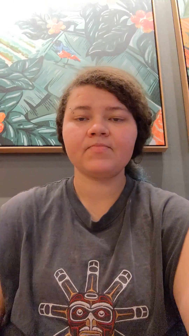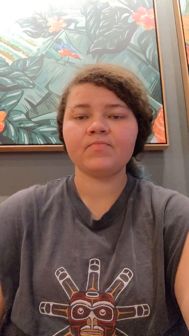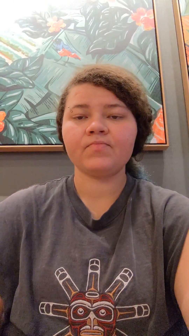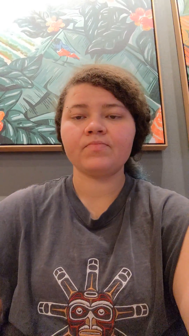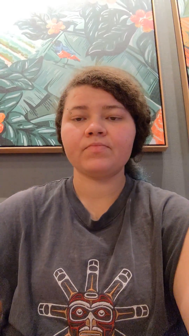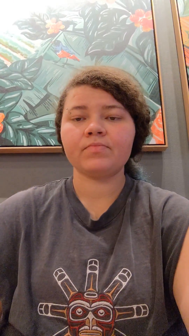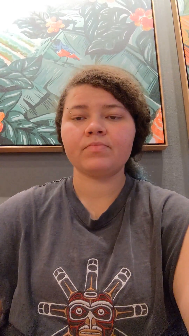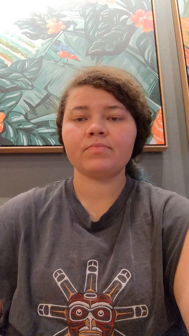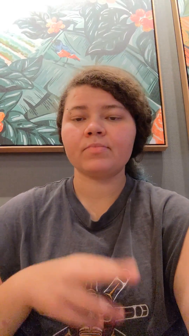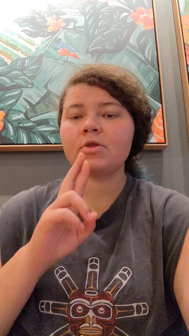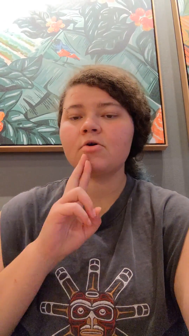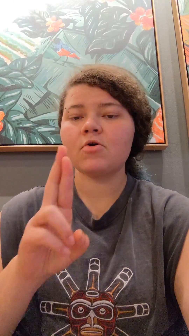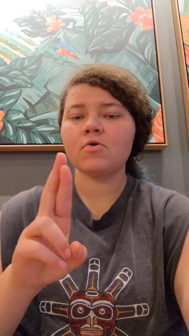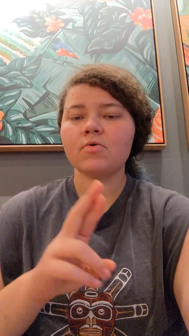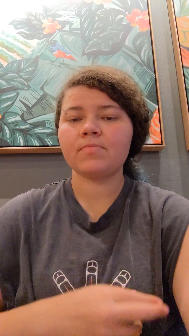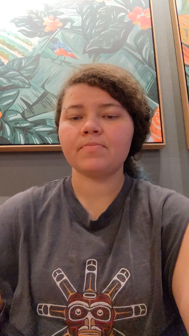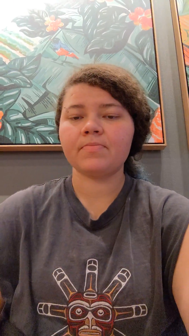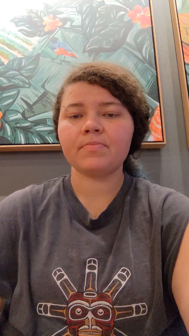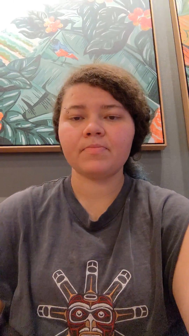are